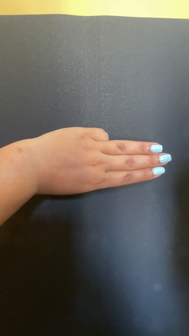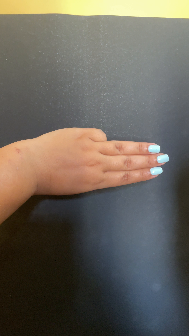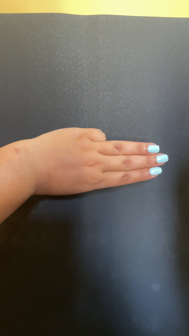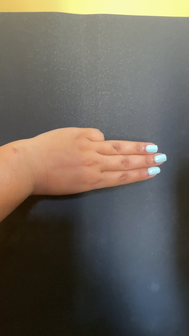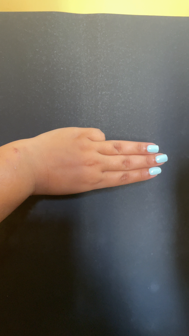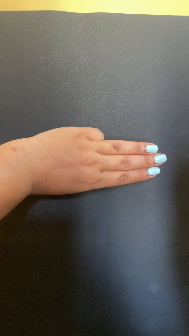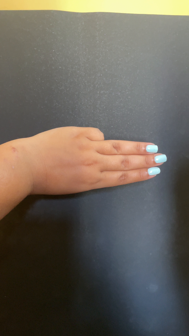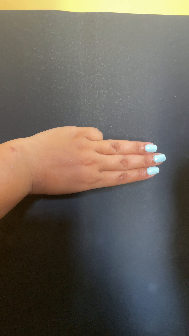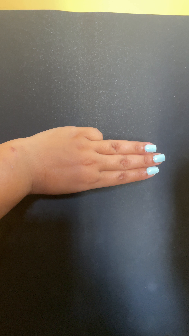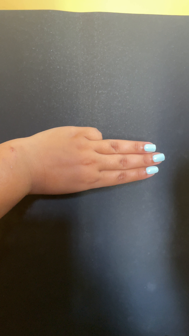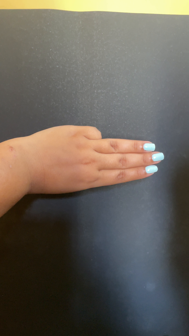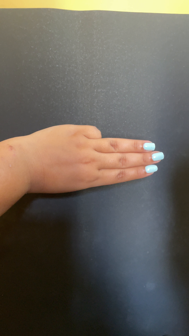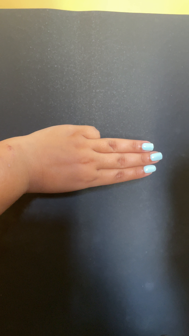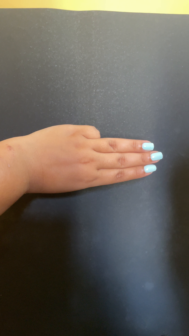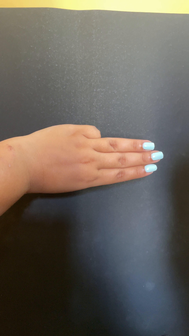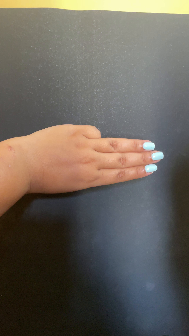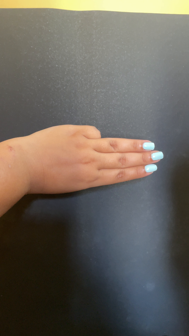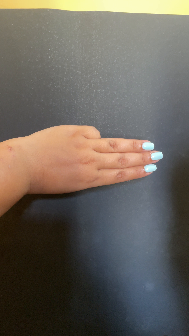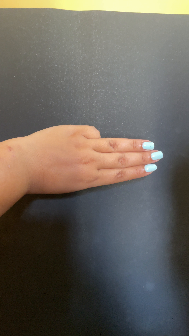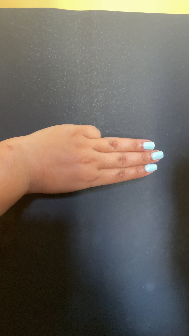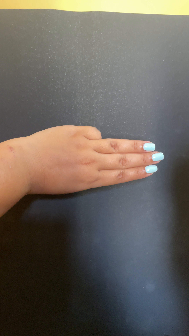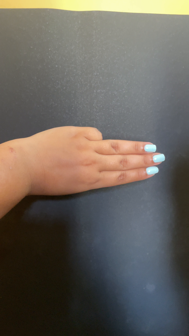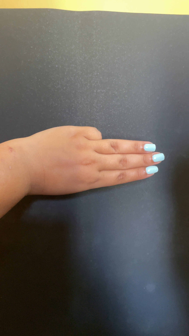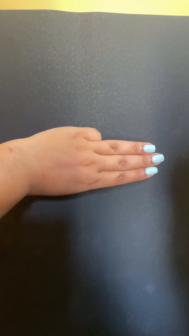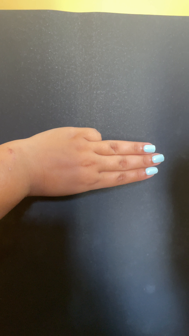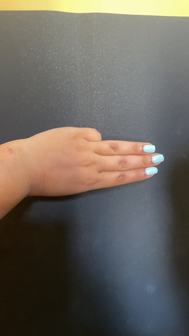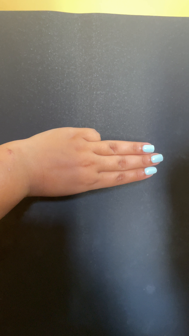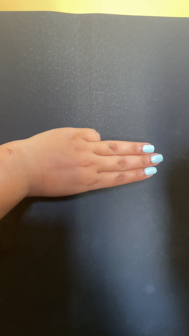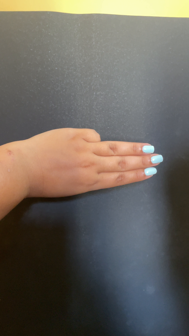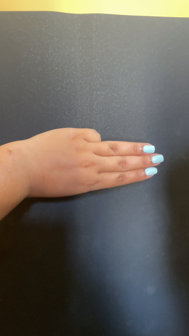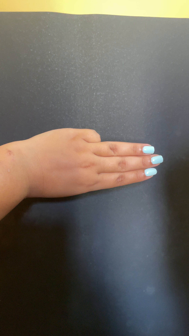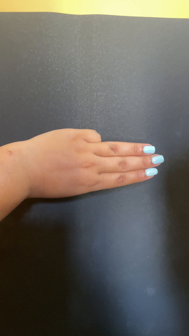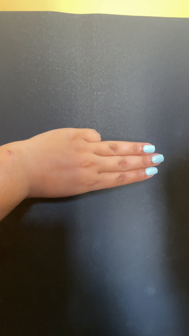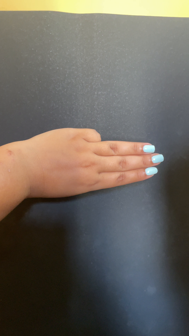घ